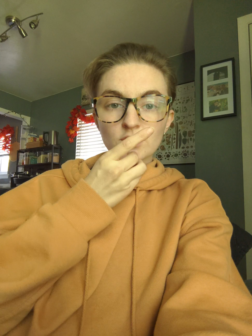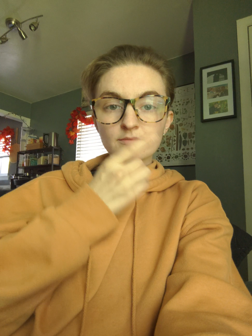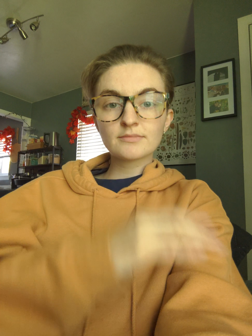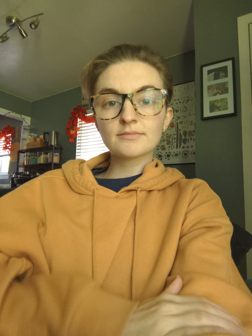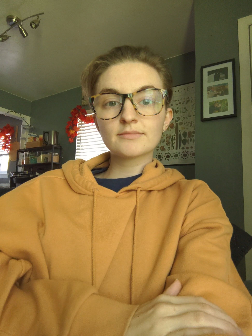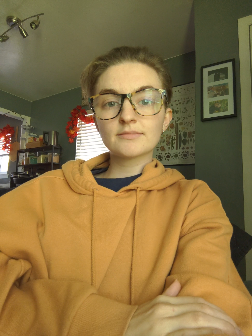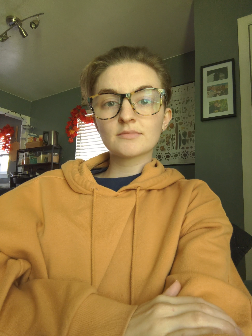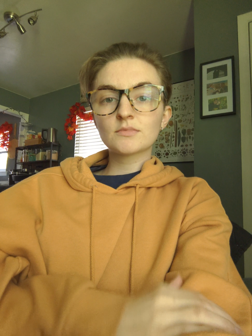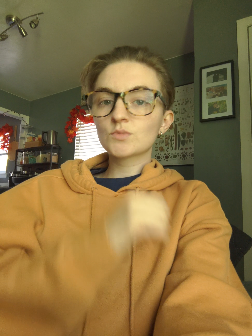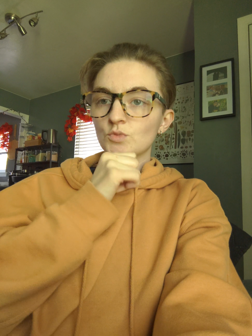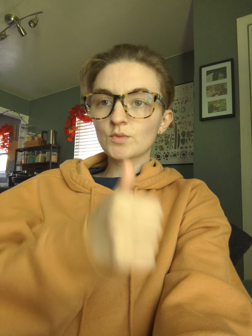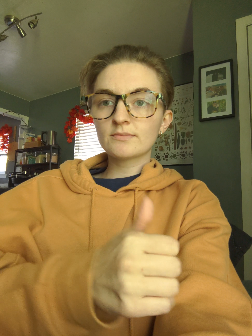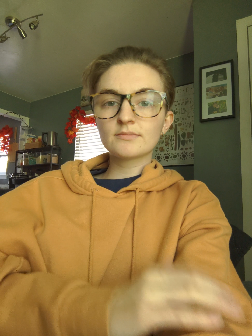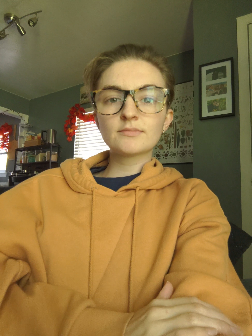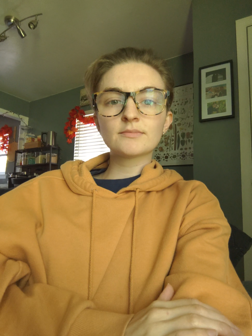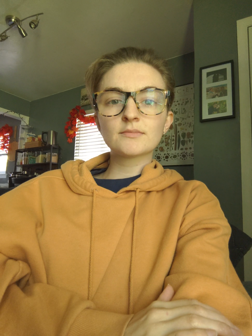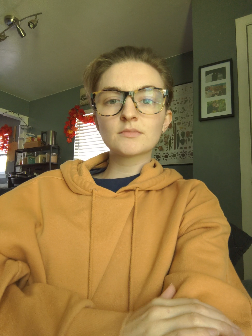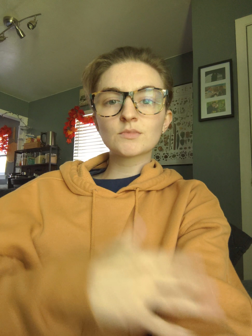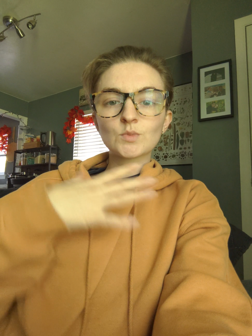don't